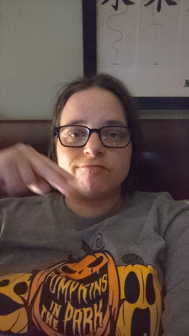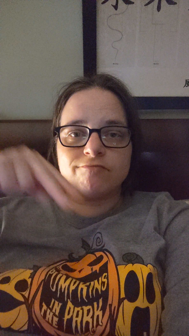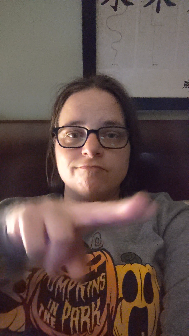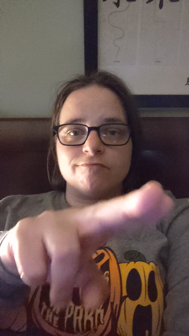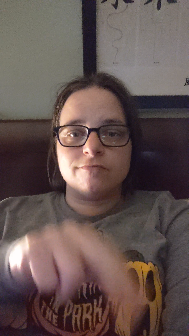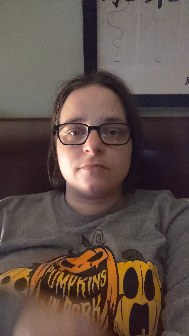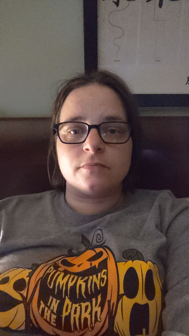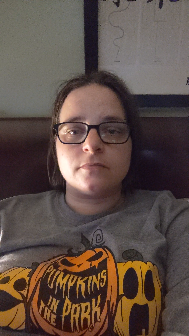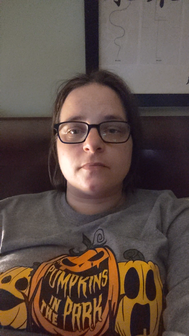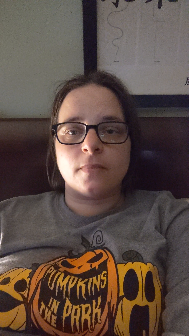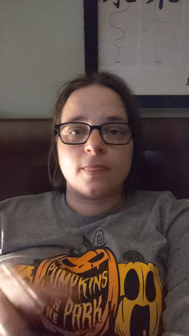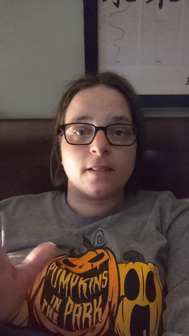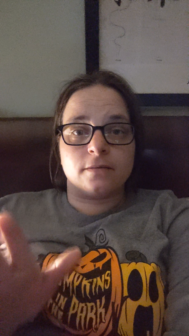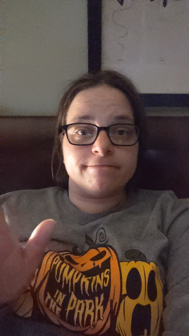penguin